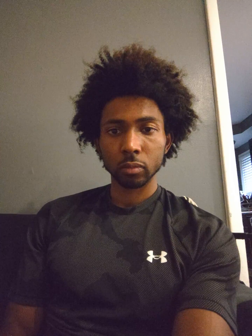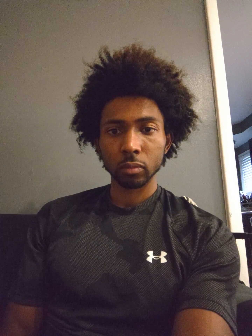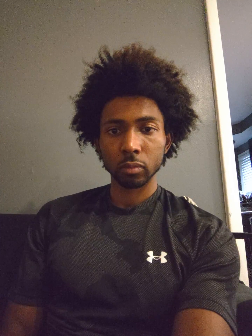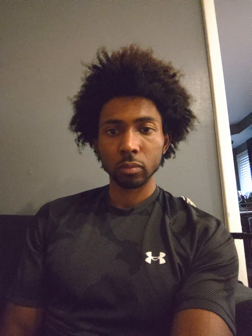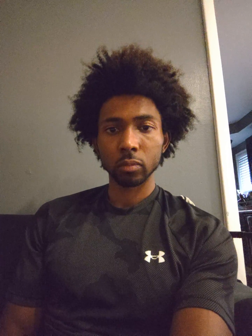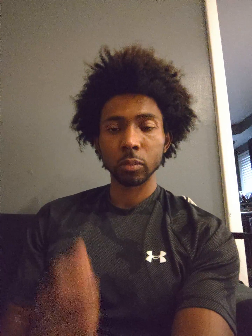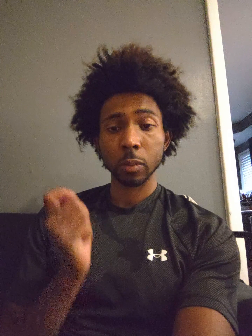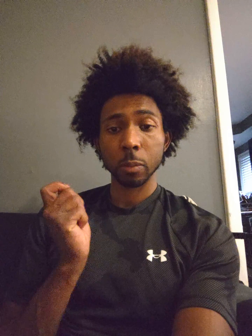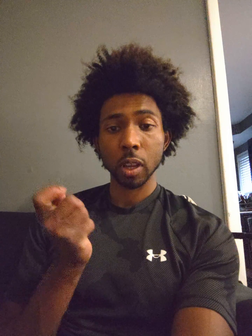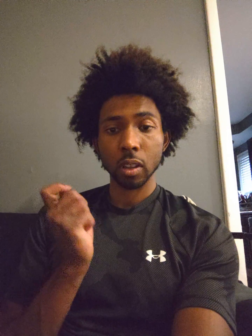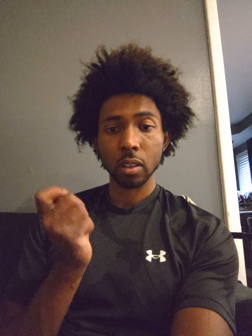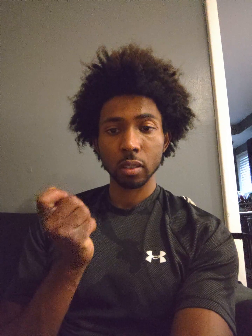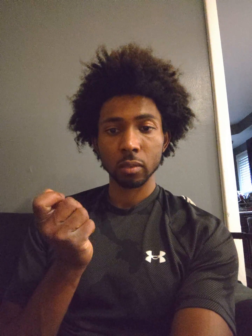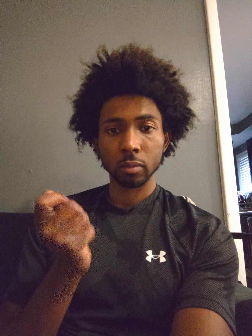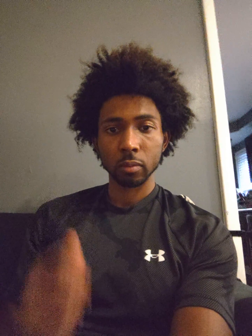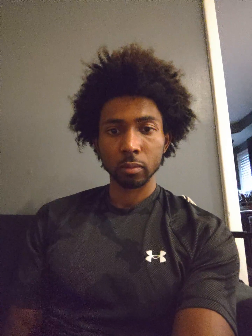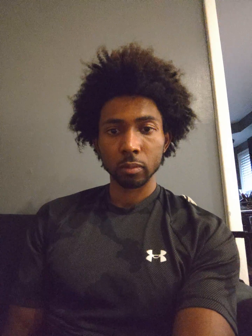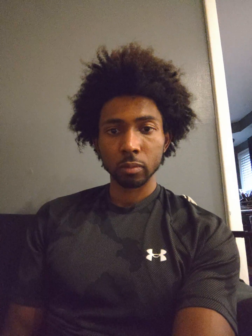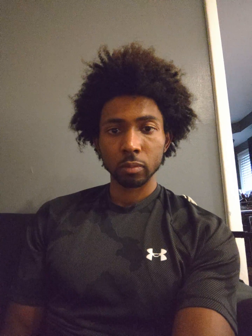bat